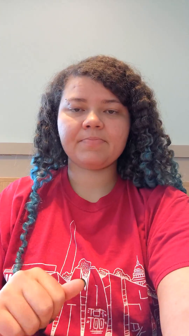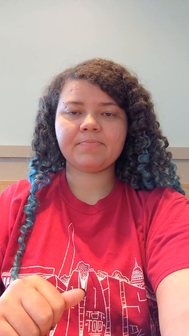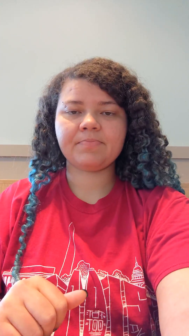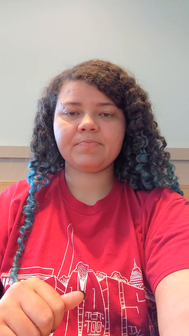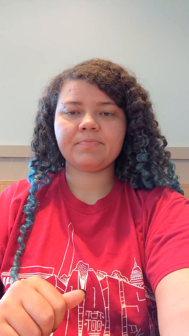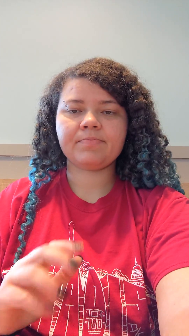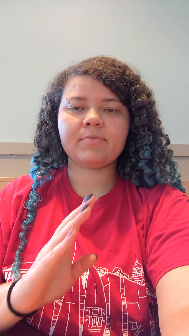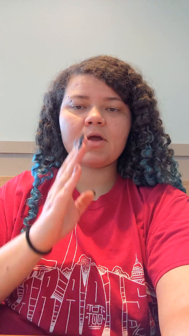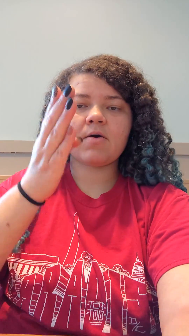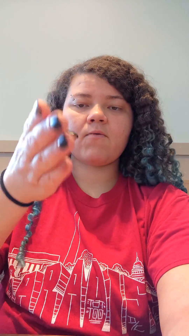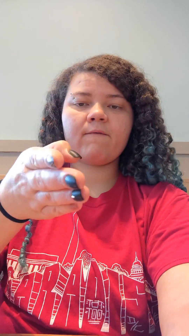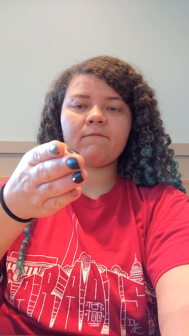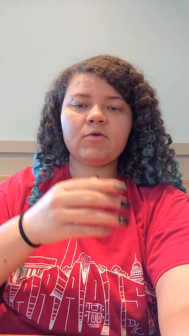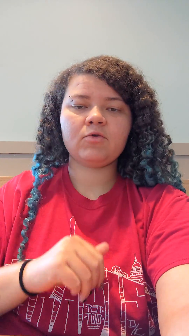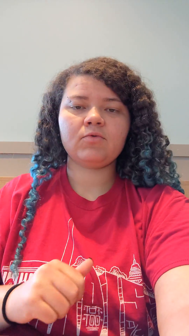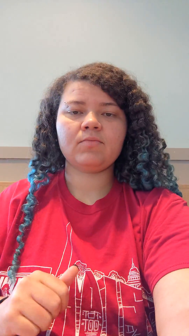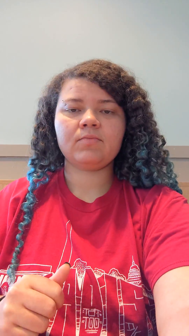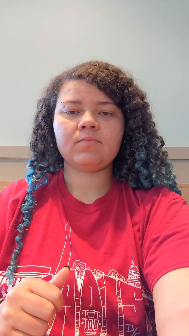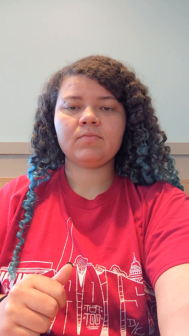over